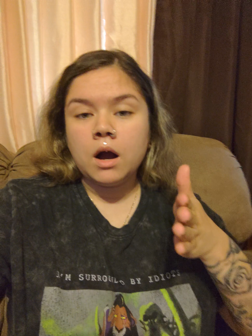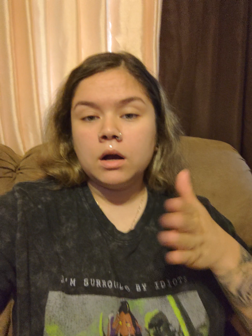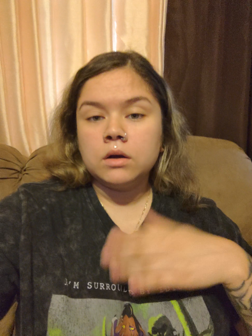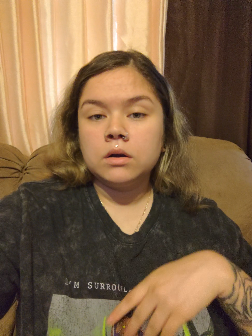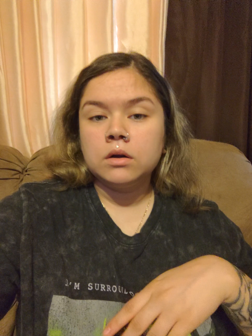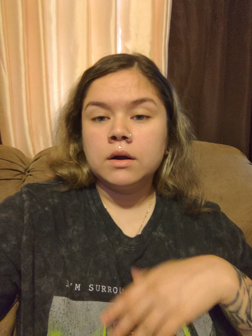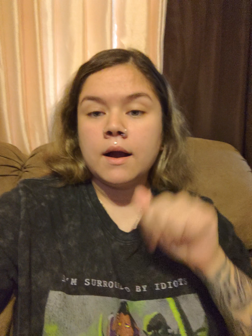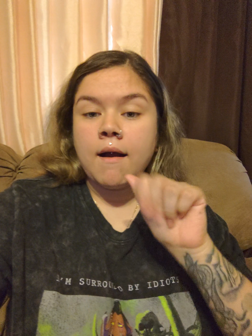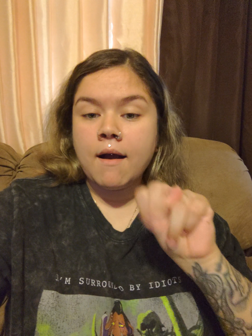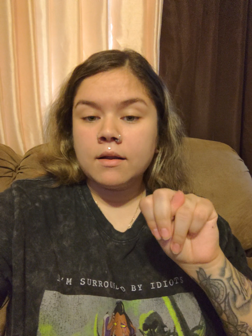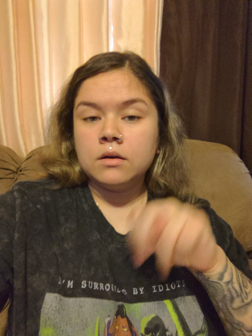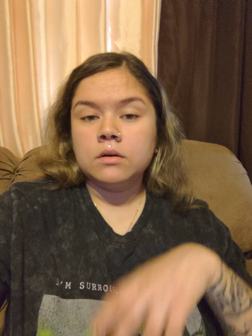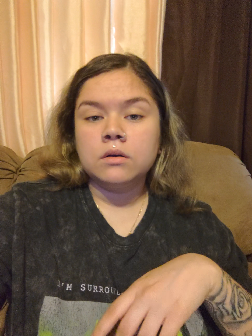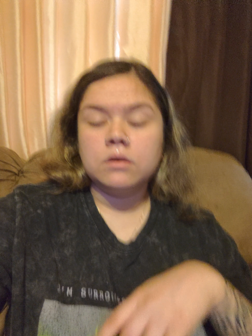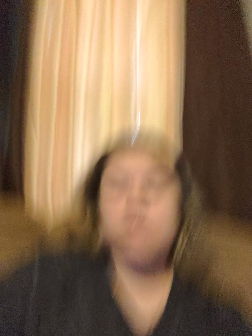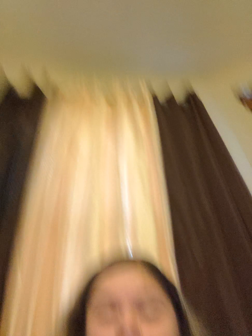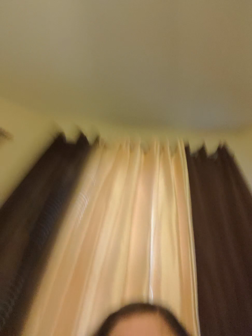an